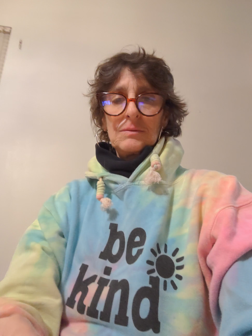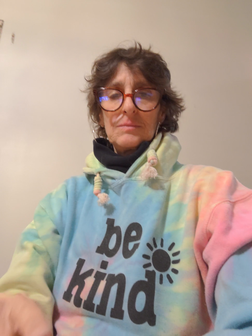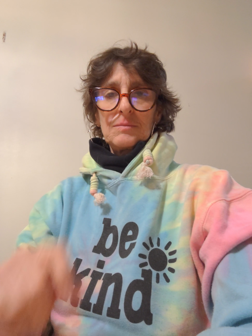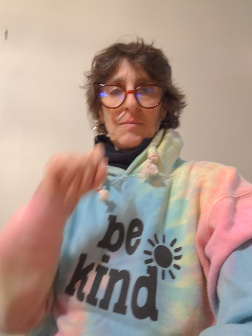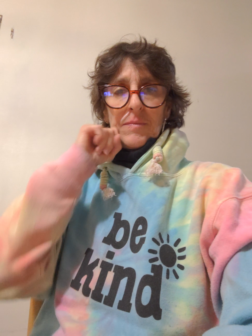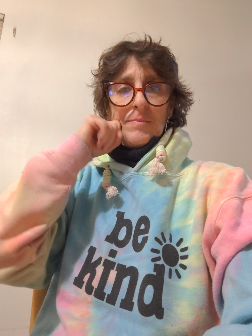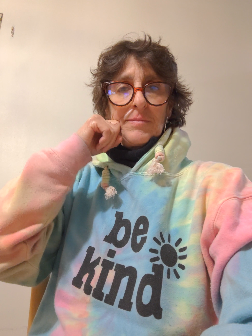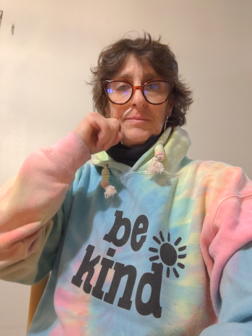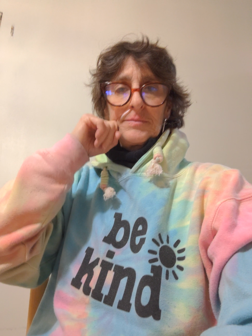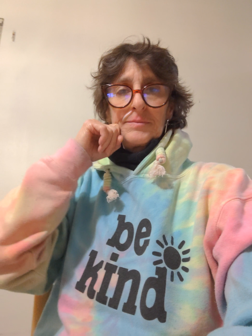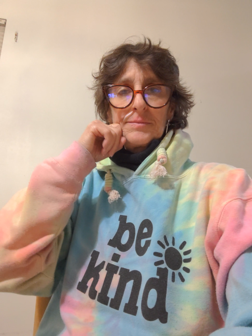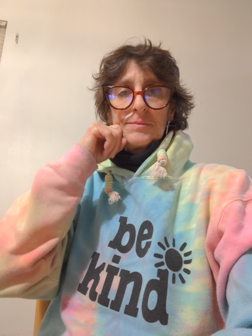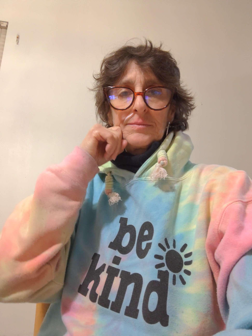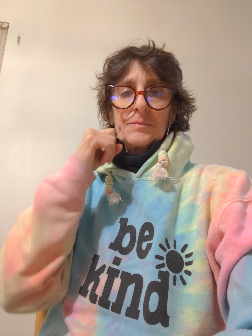apple